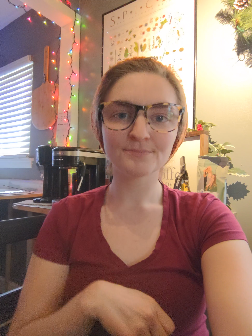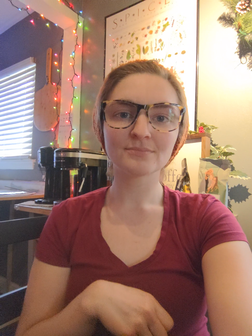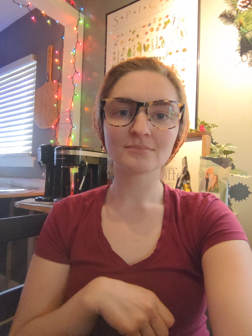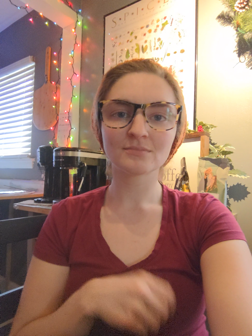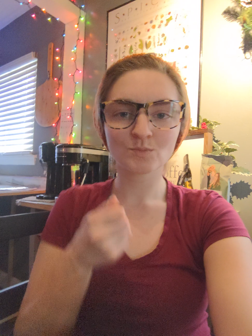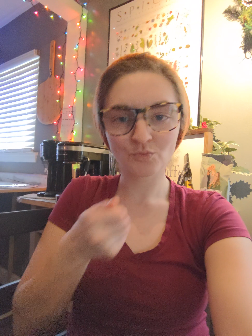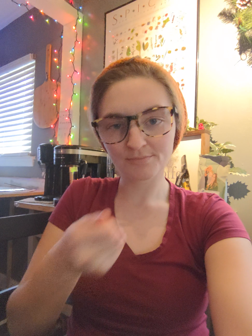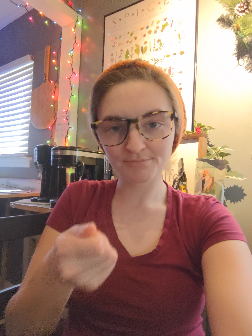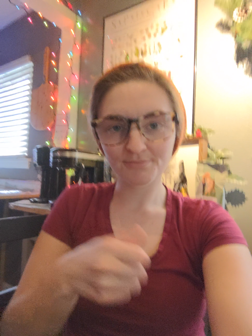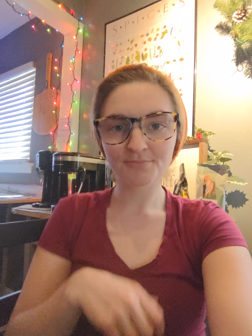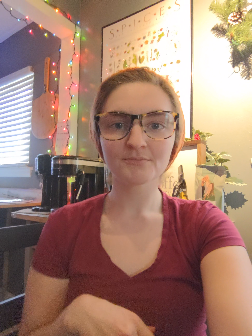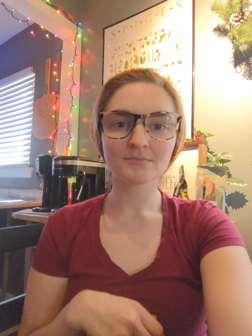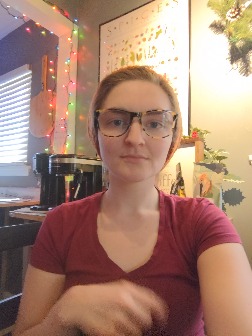vacuum